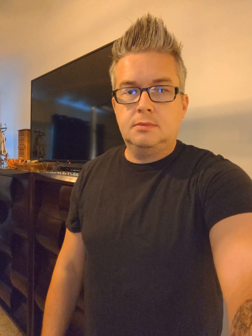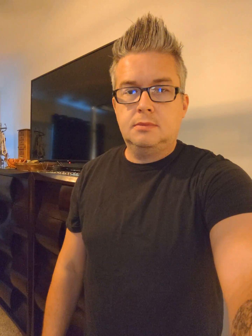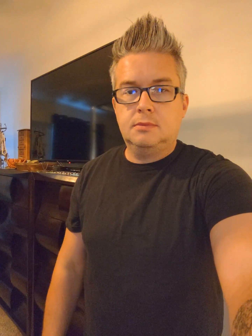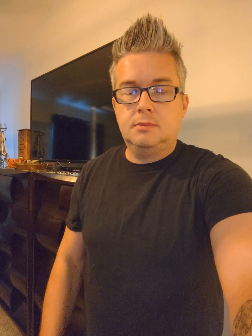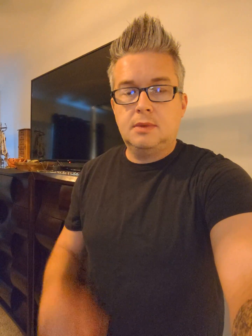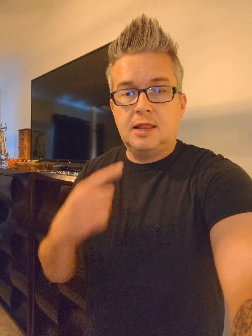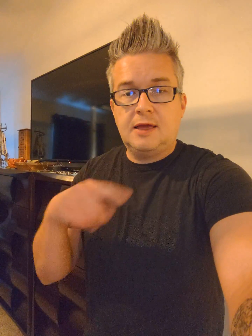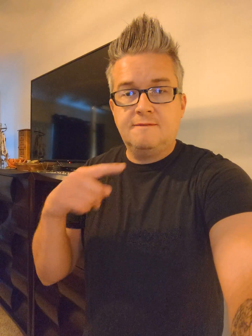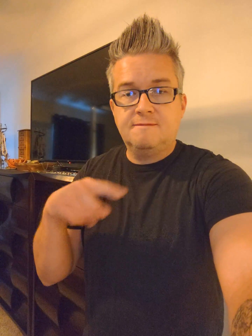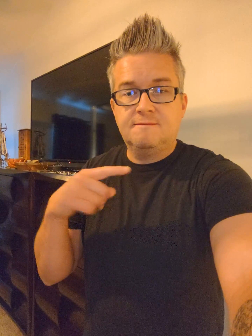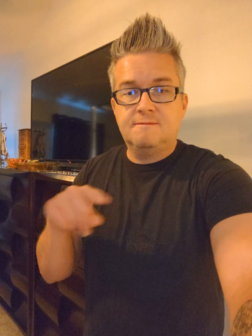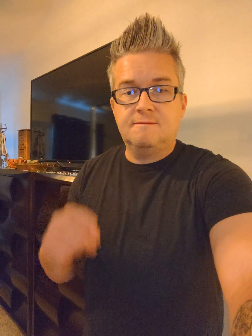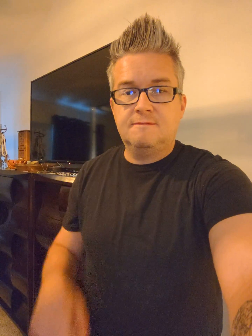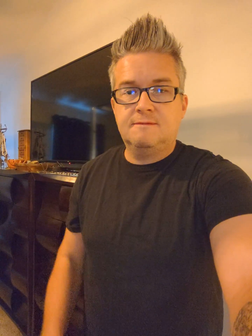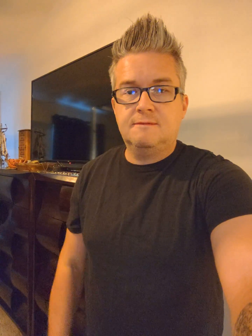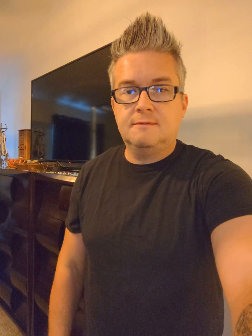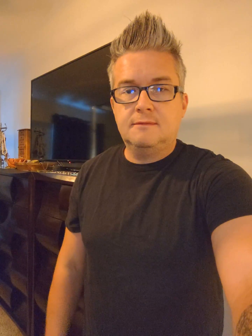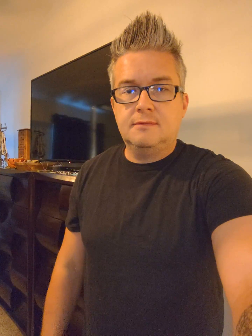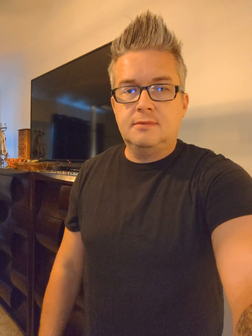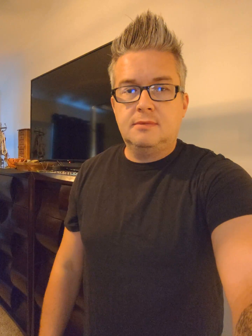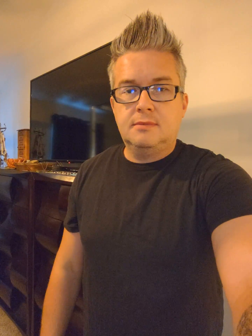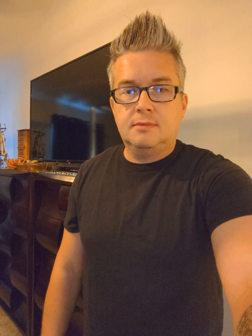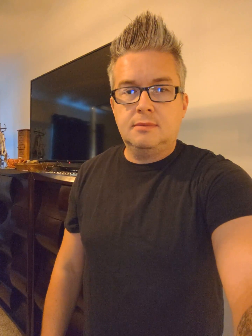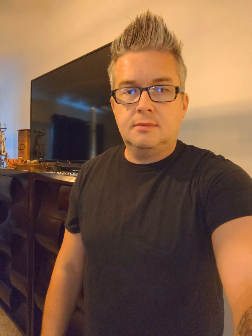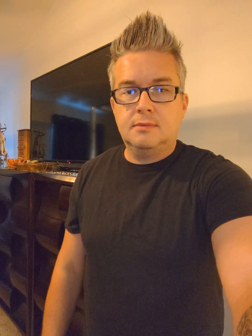knife